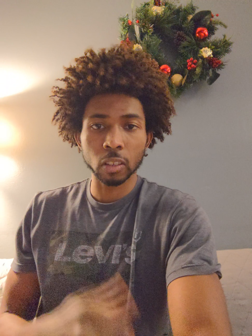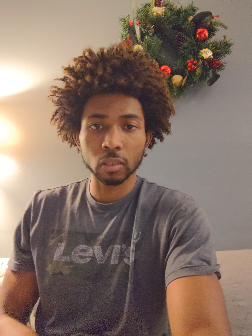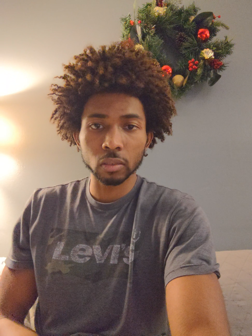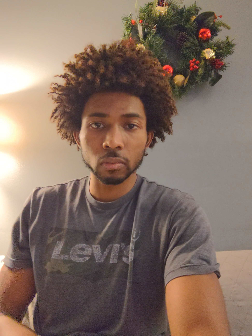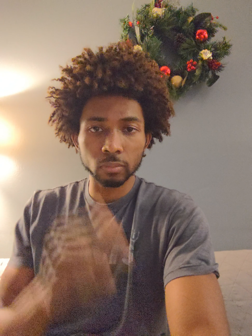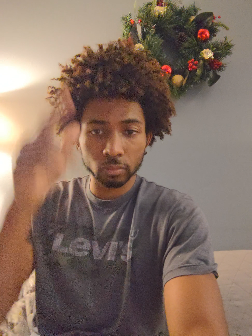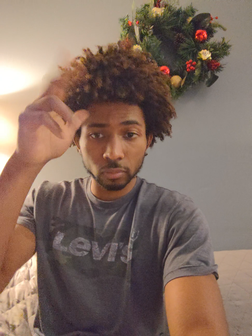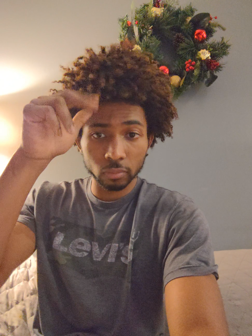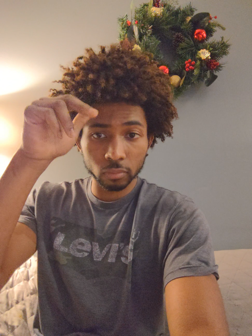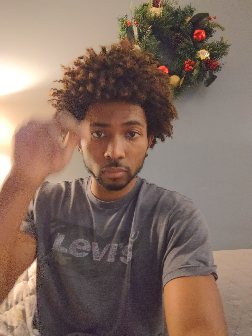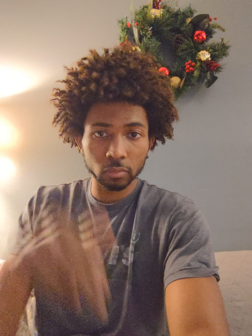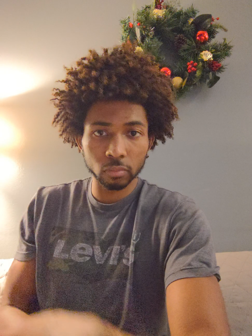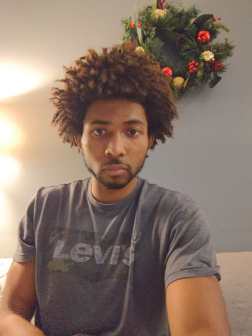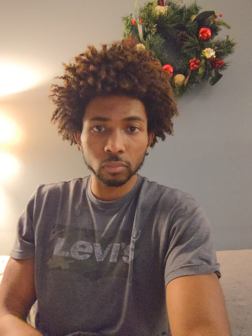horse